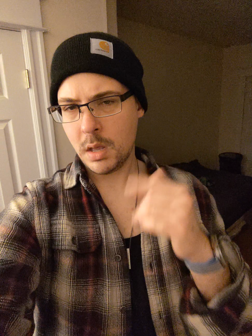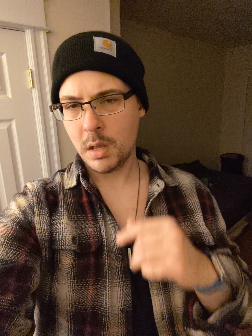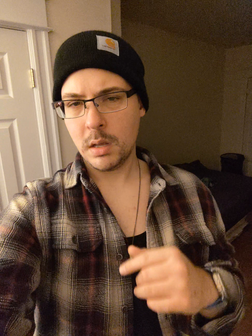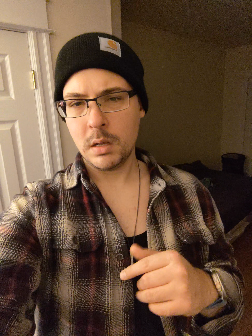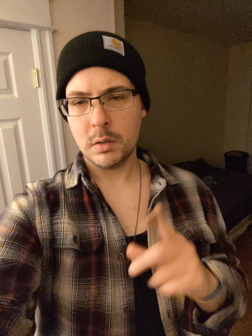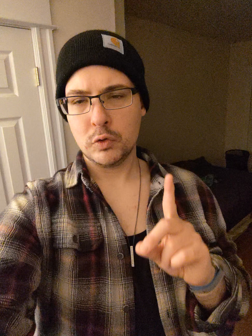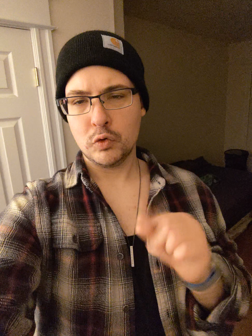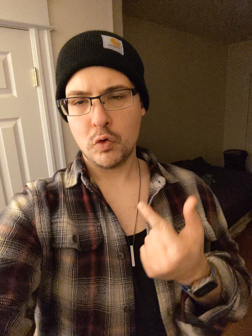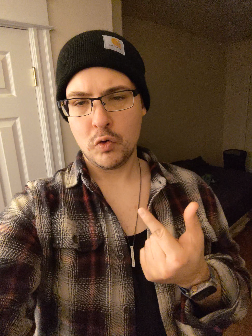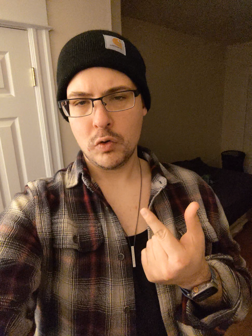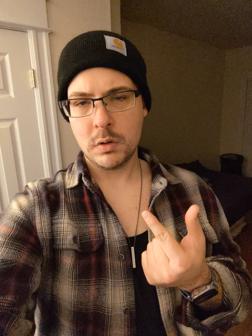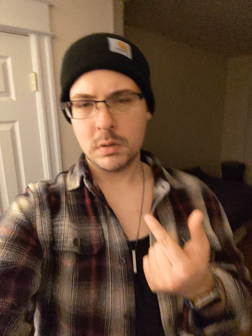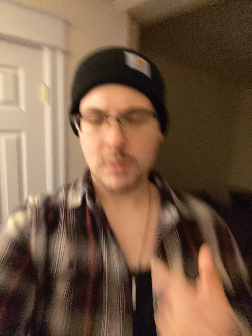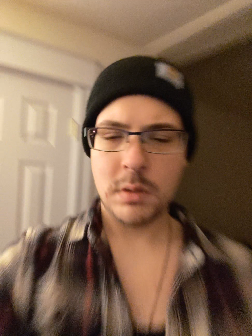dog